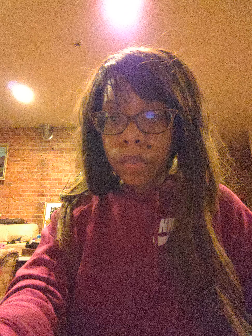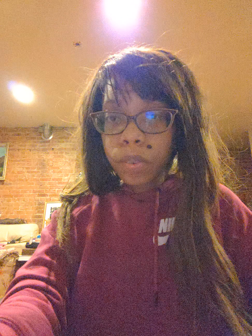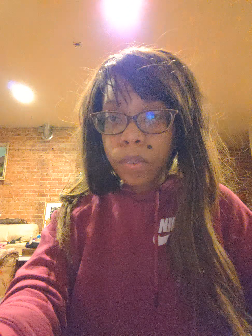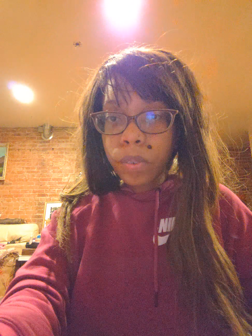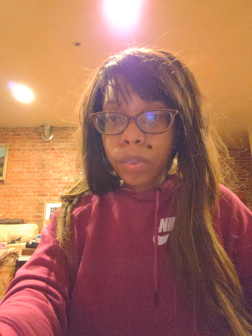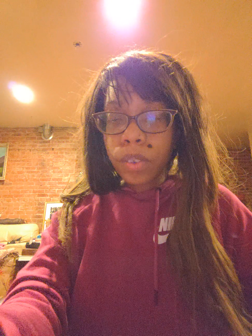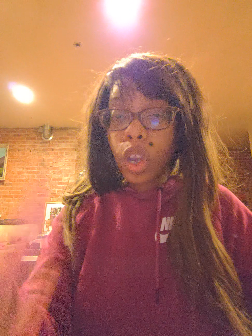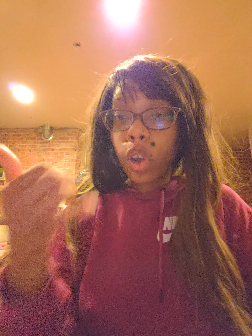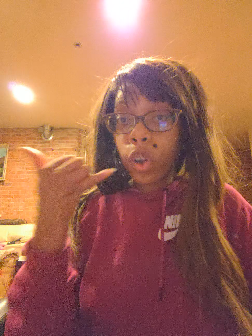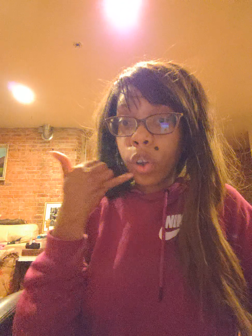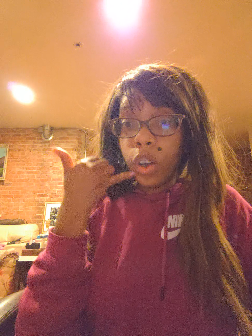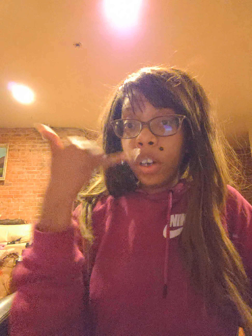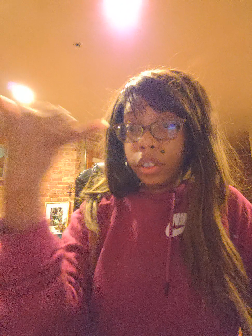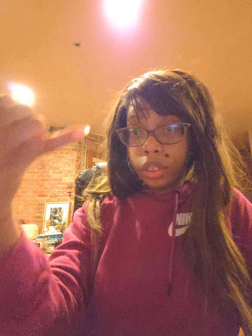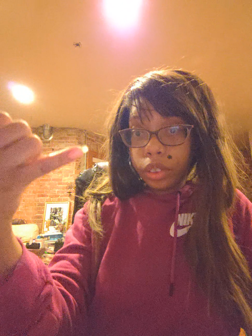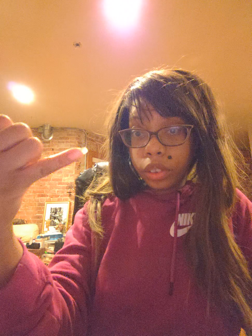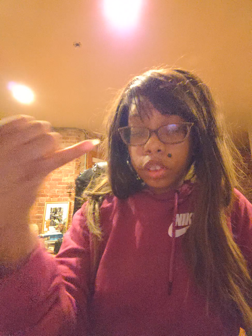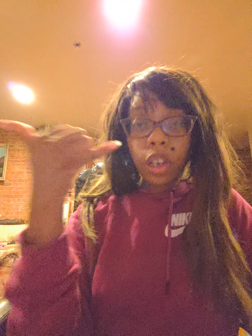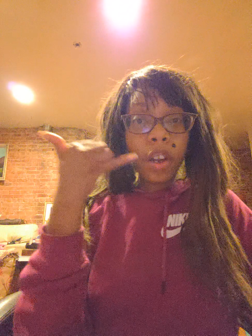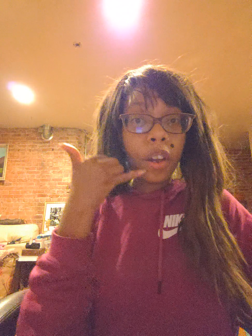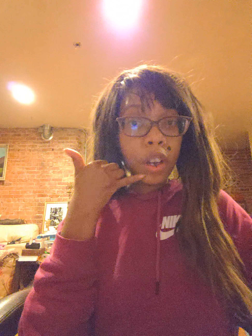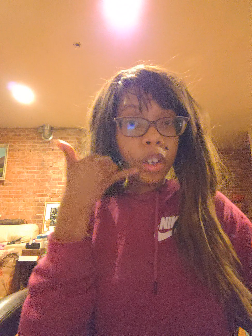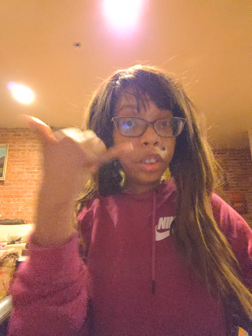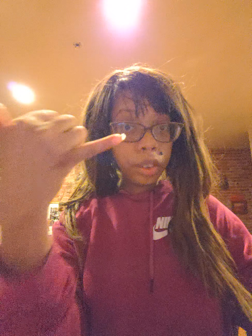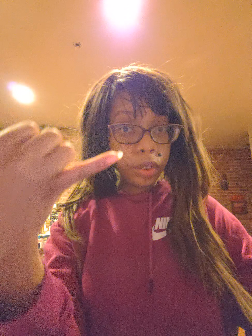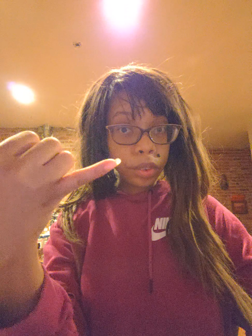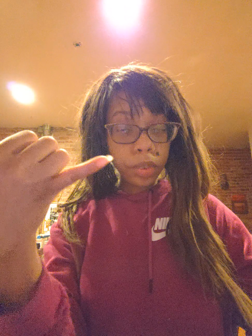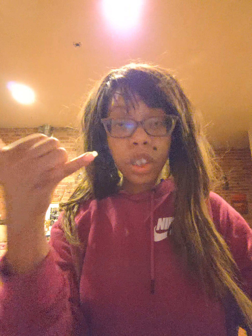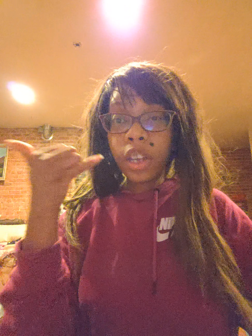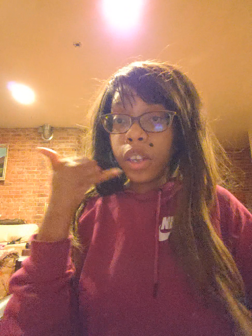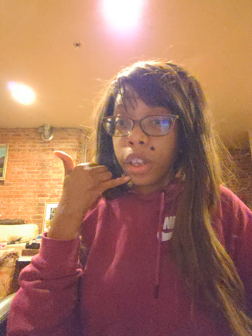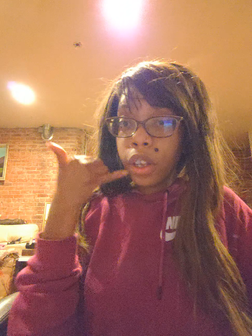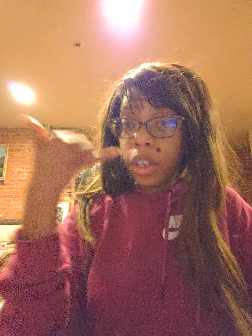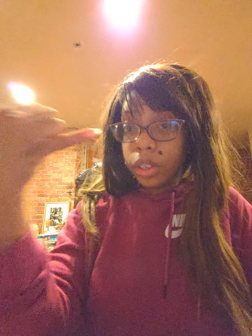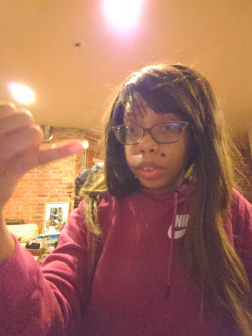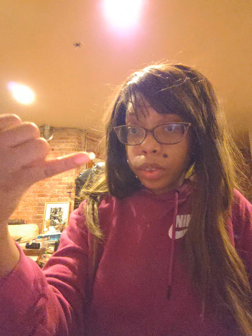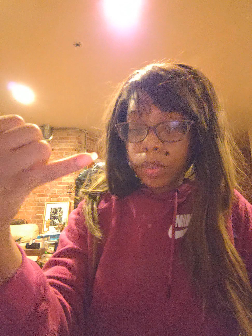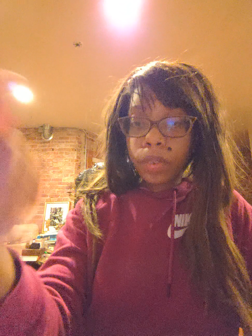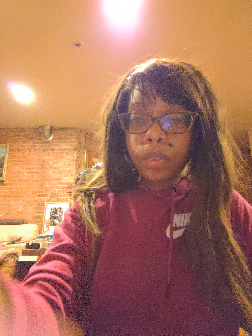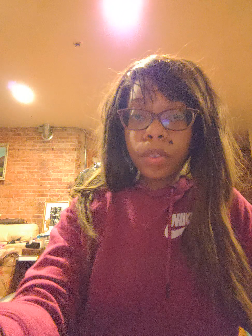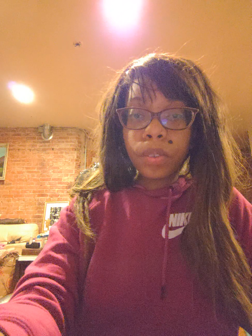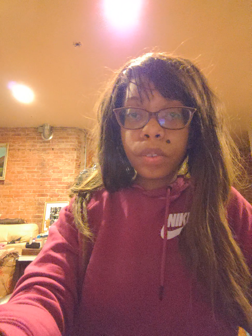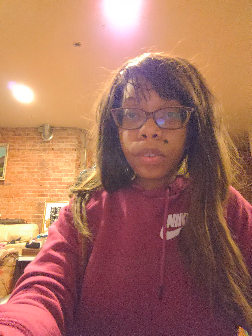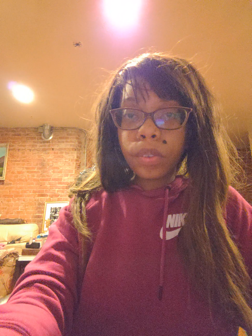call on the phone